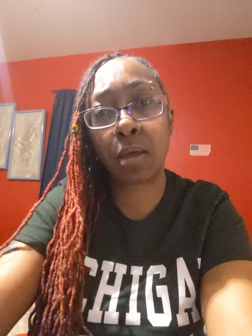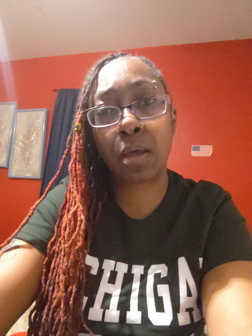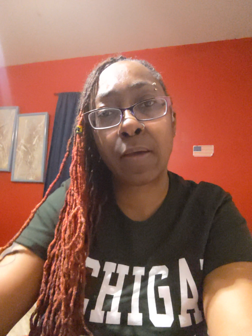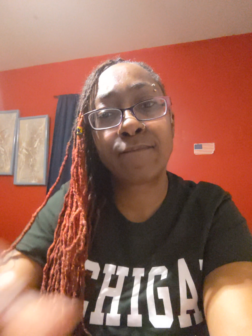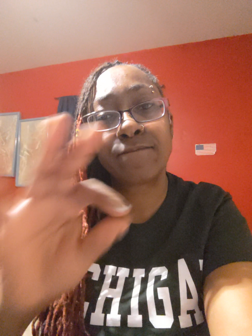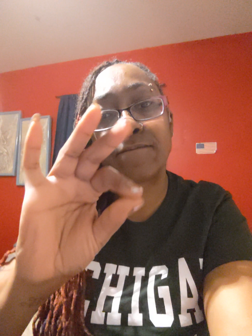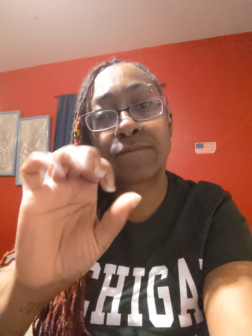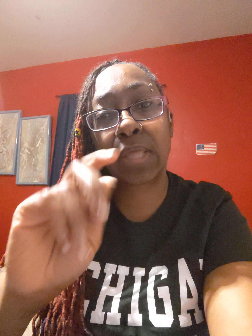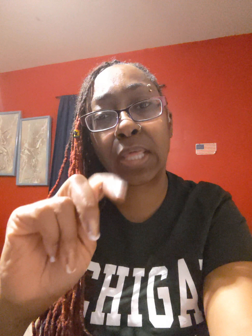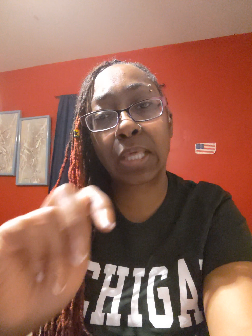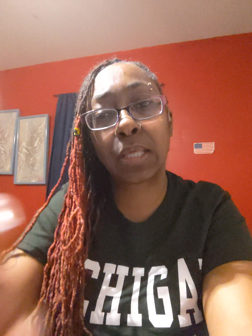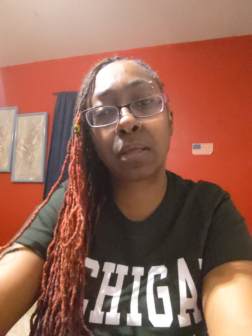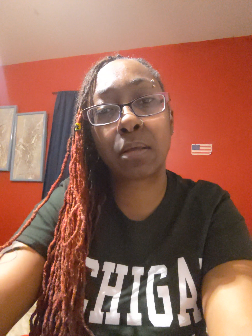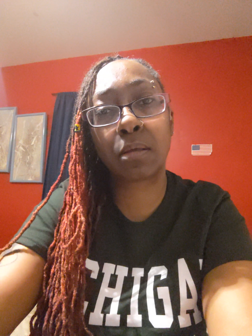feet